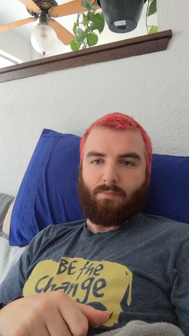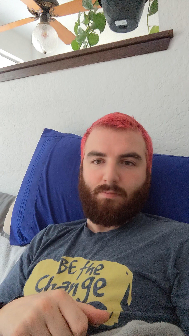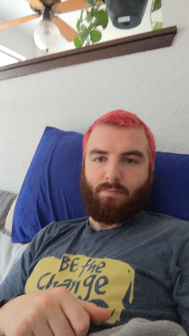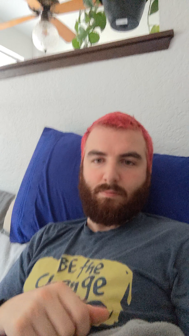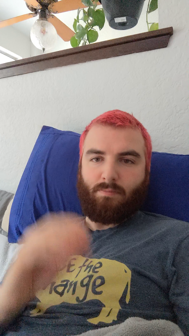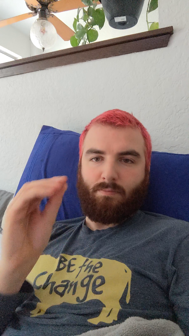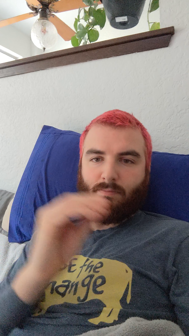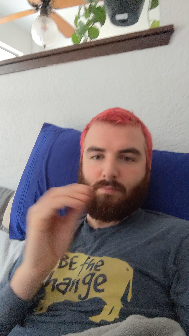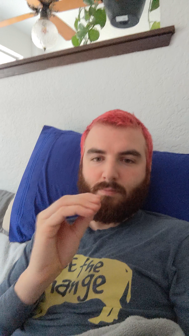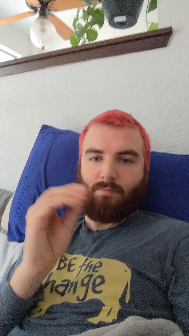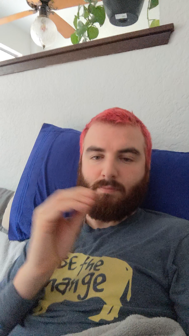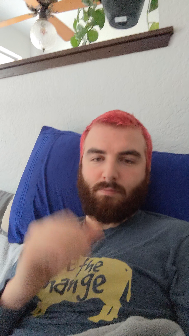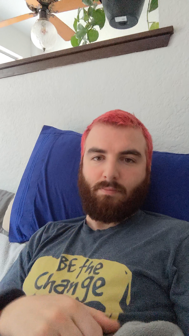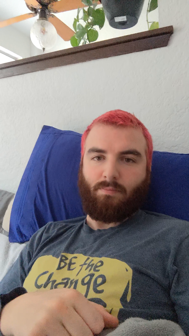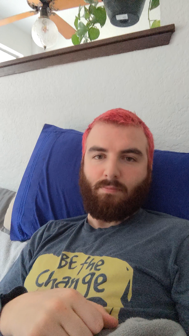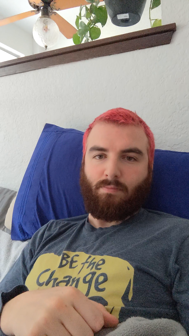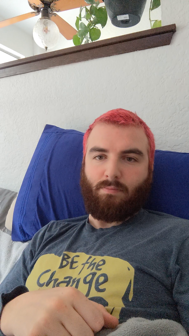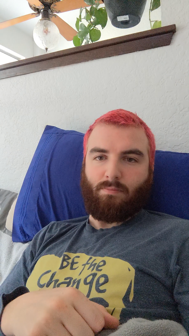more